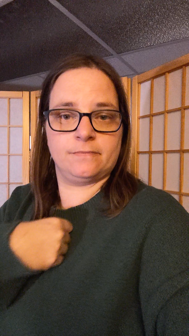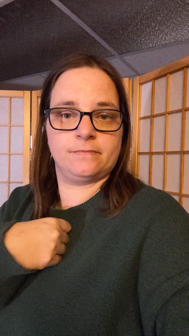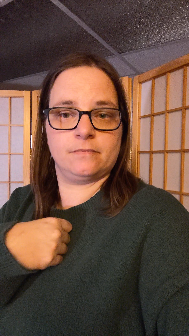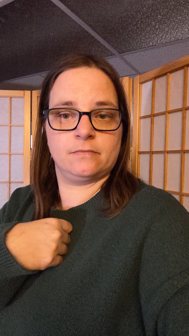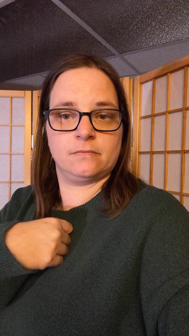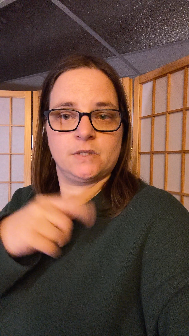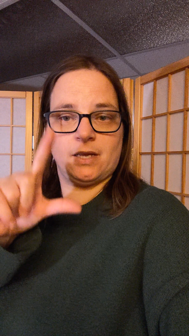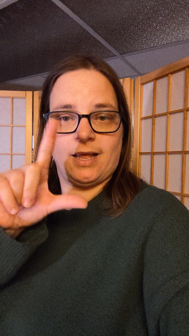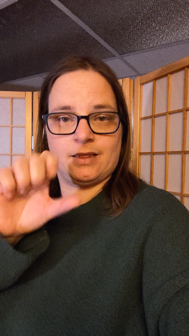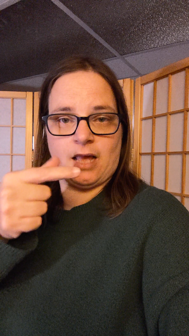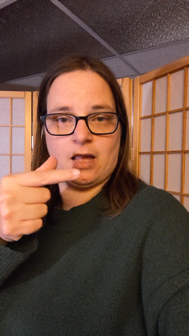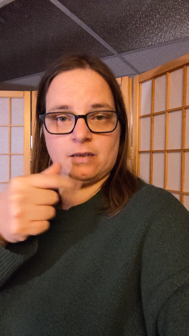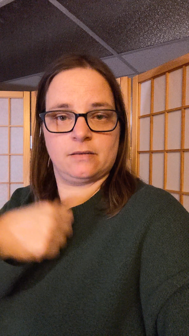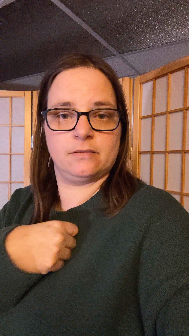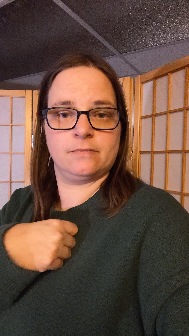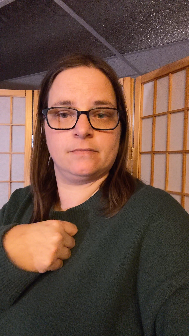leg